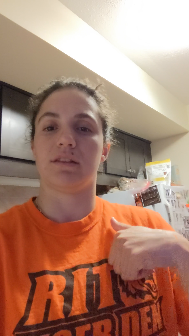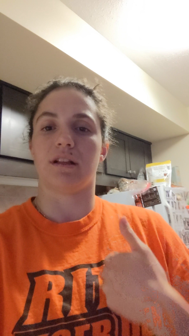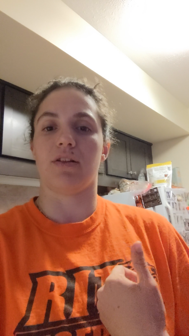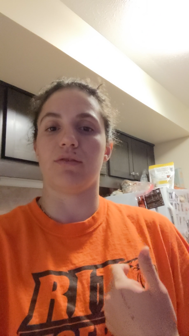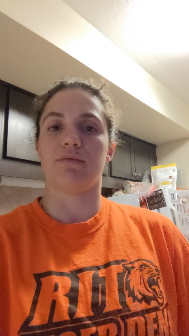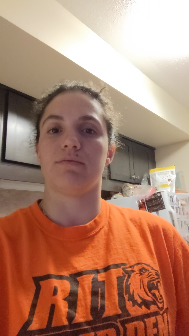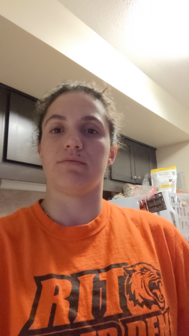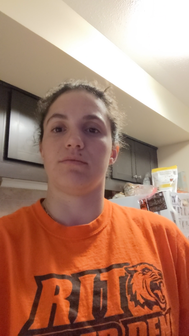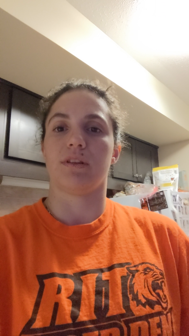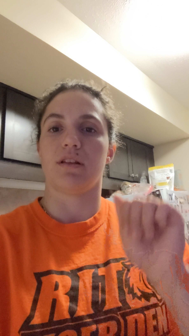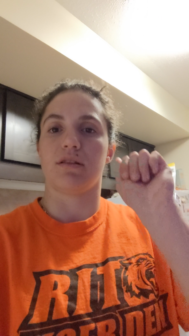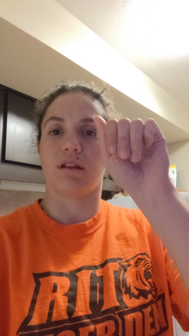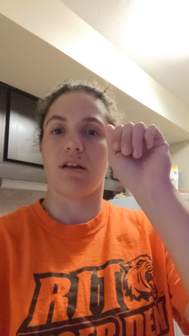knock